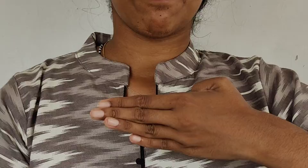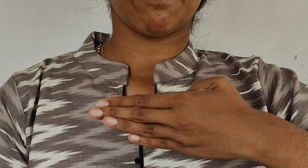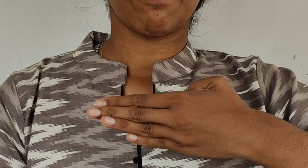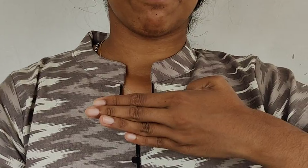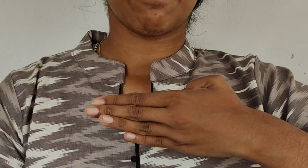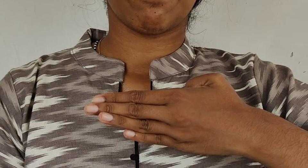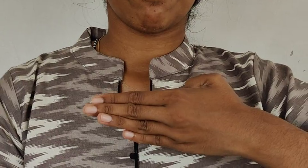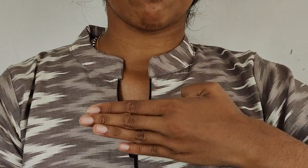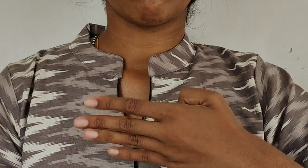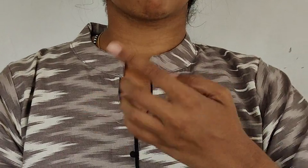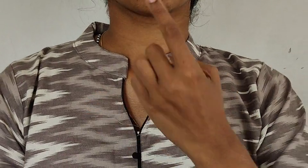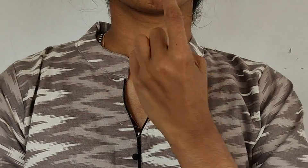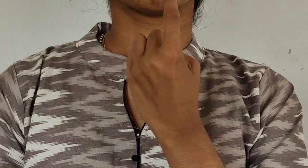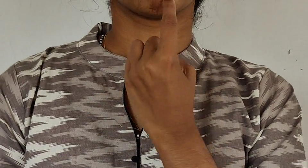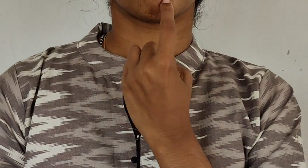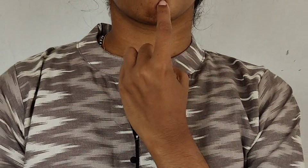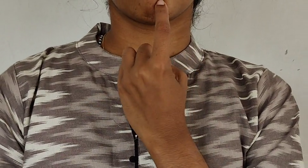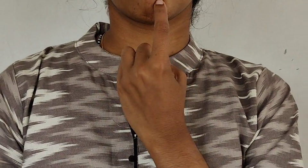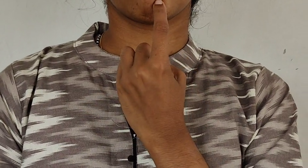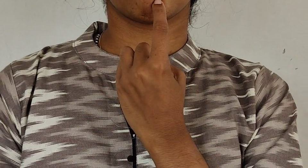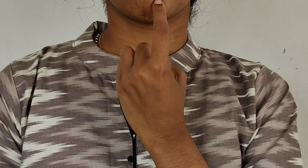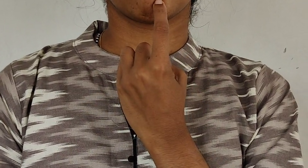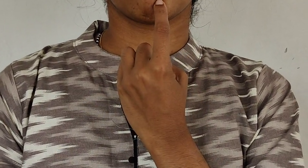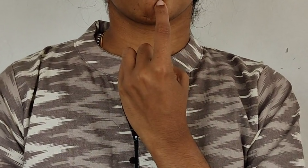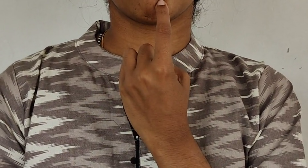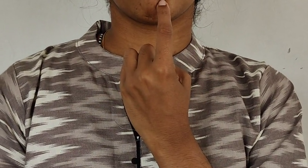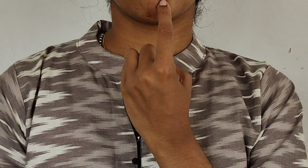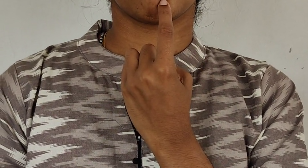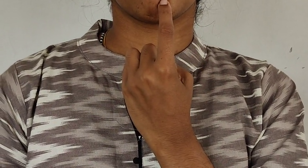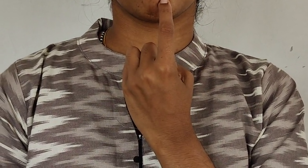അം